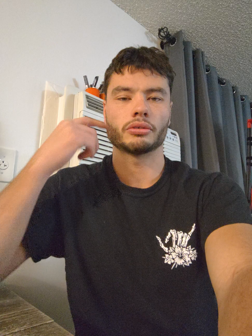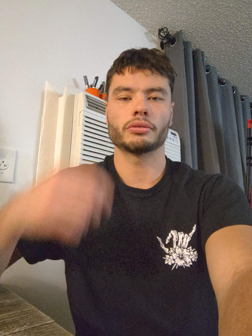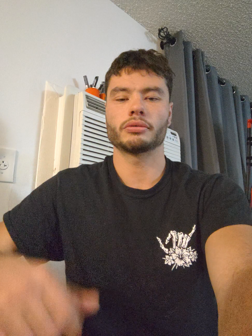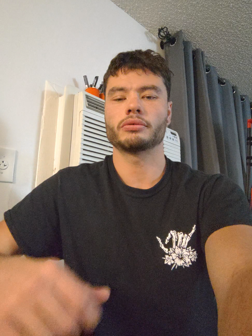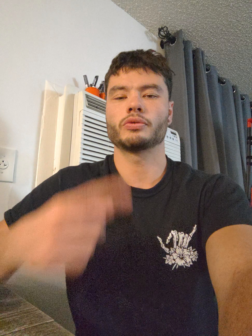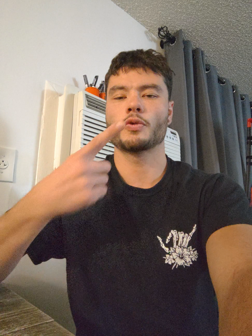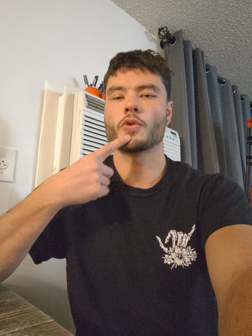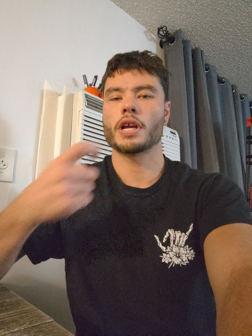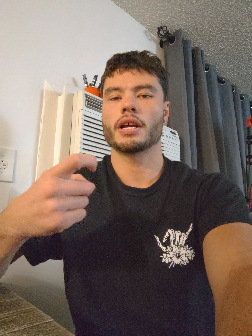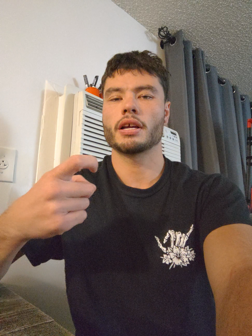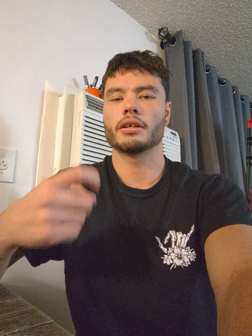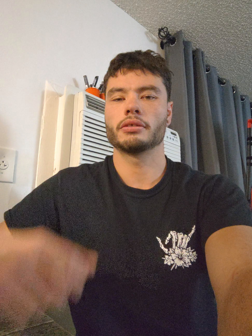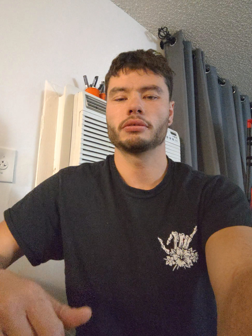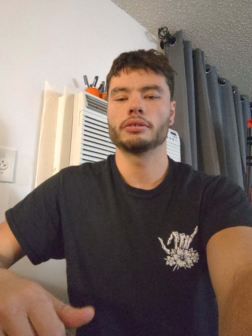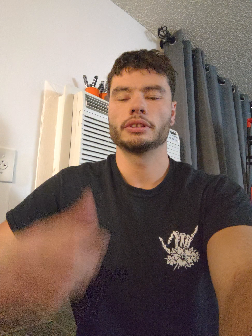red